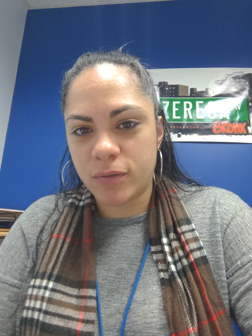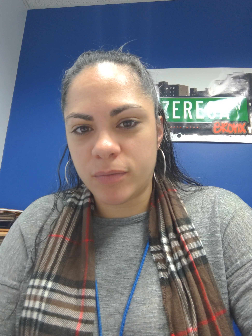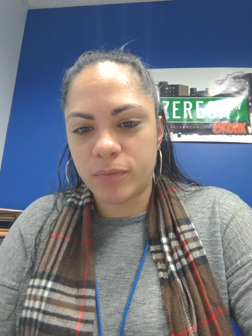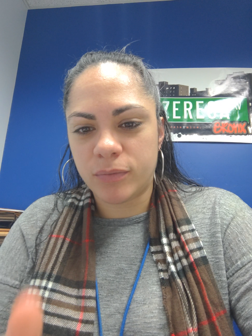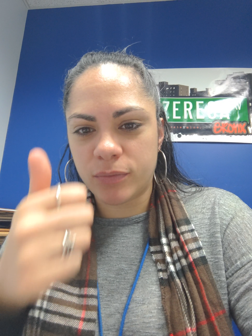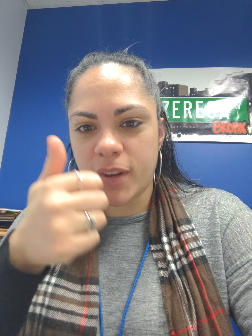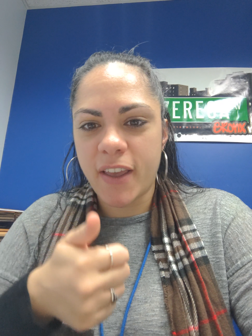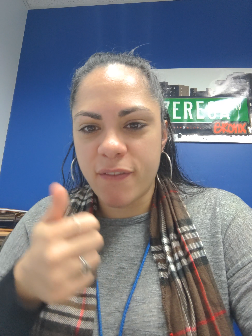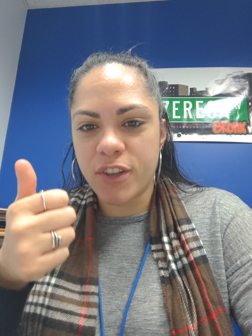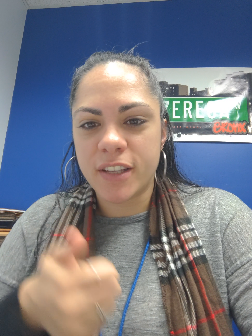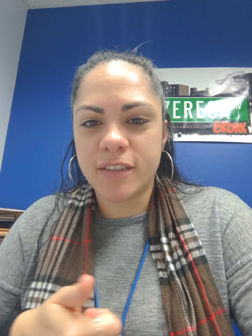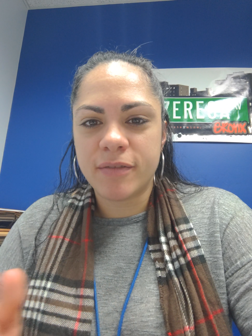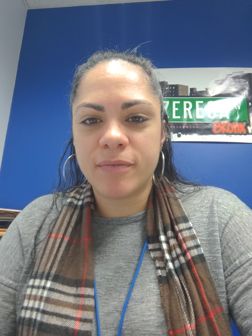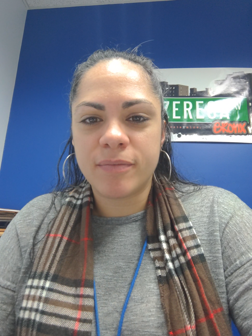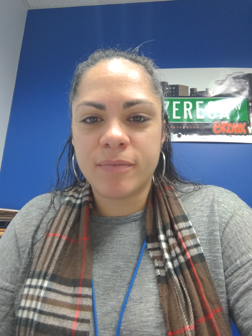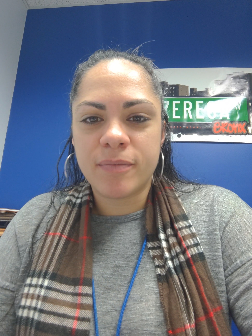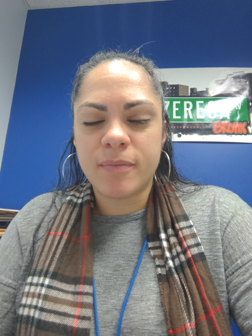every